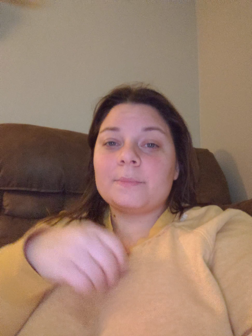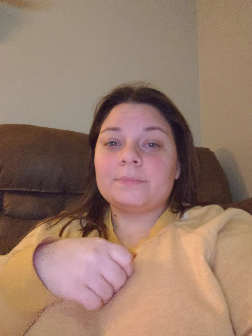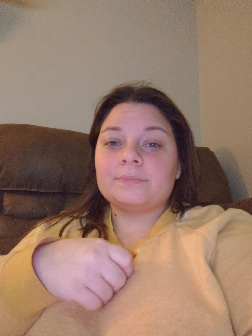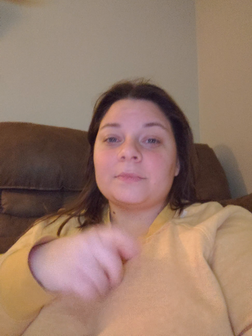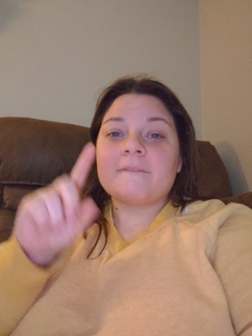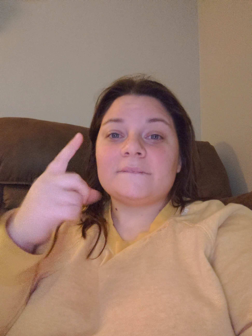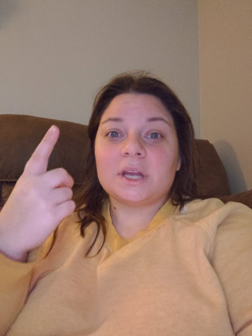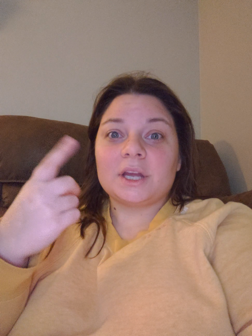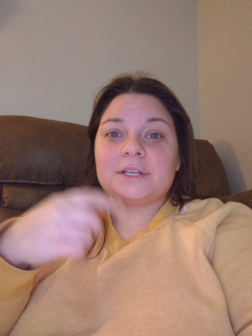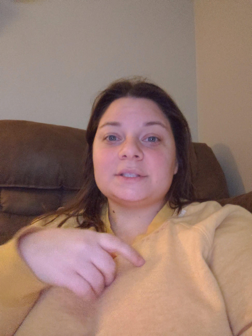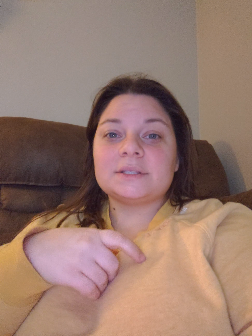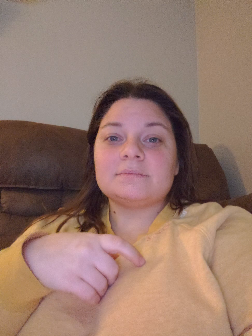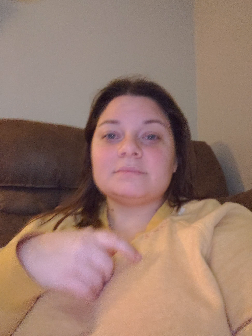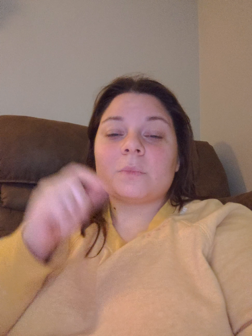first